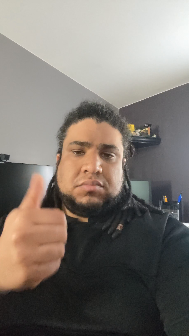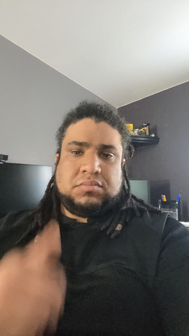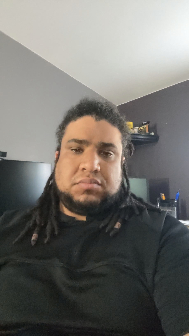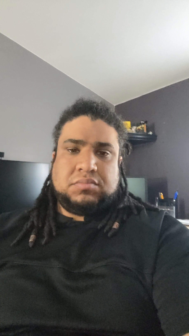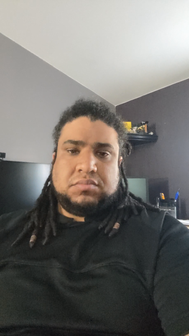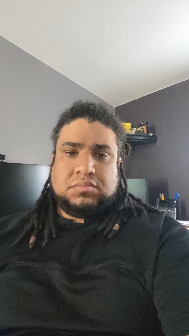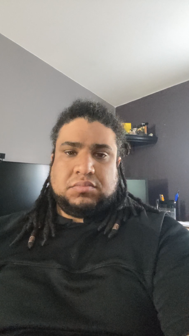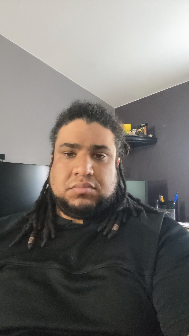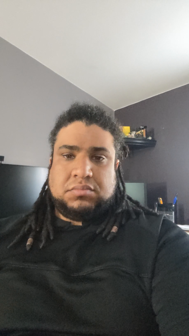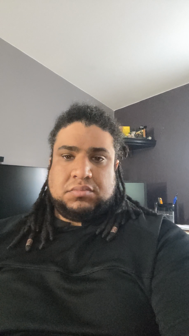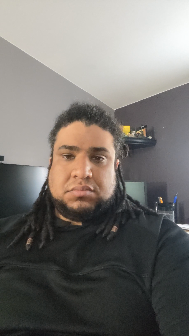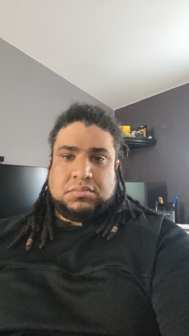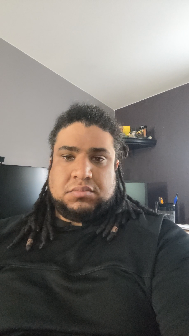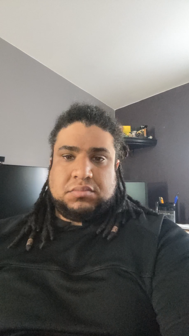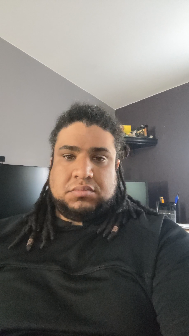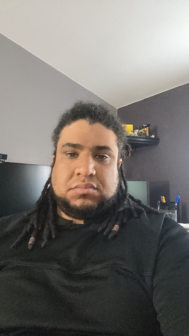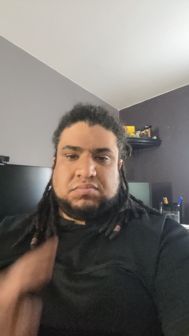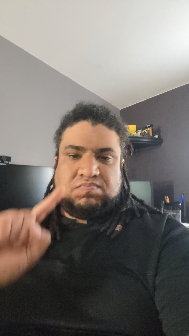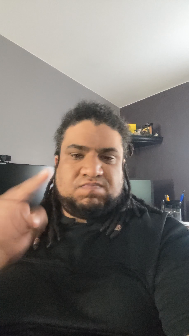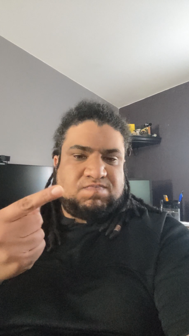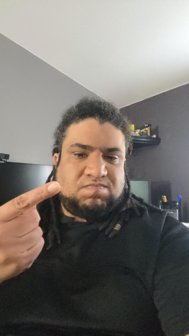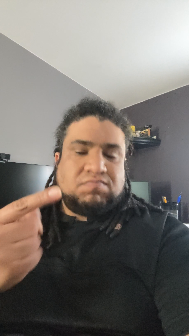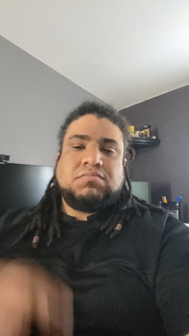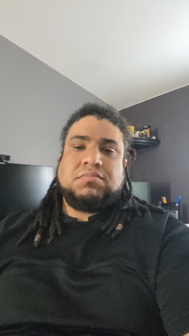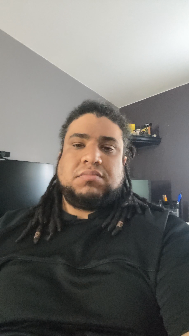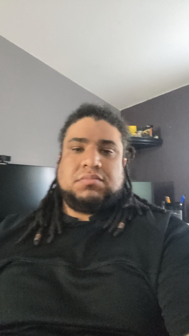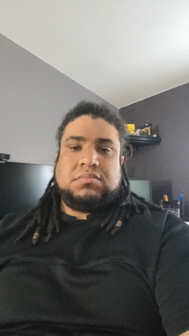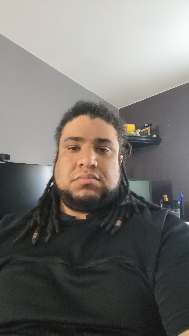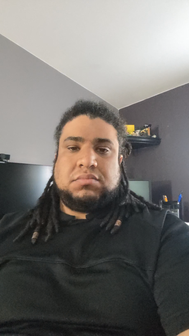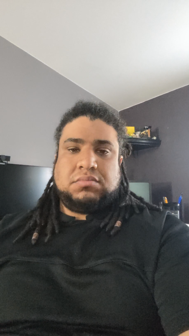hurt